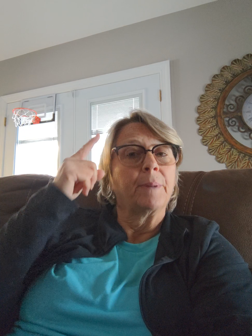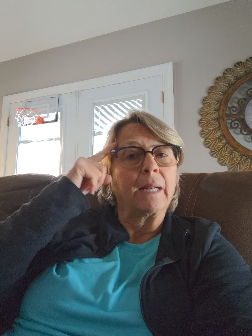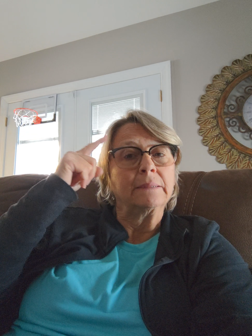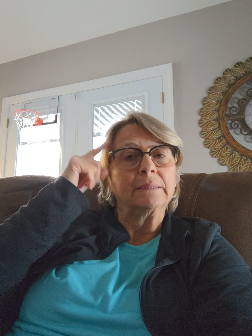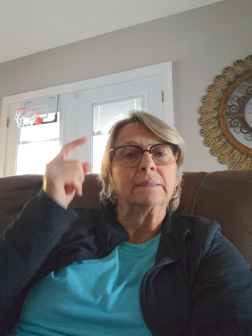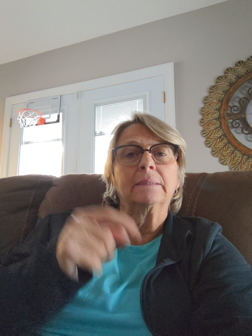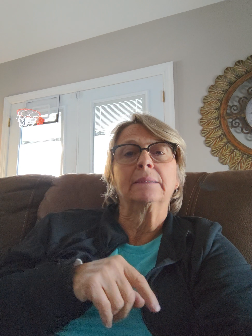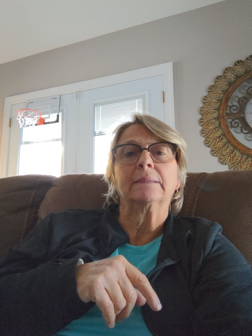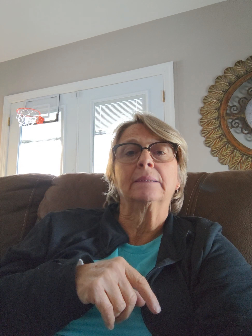penny